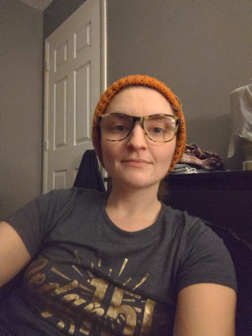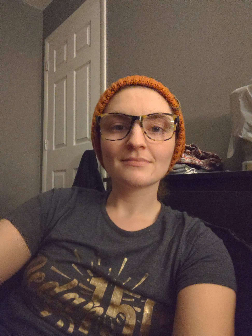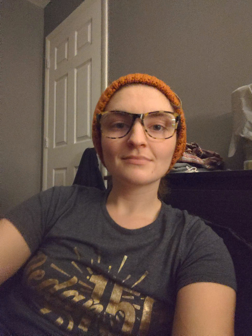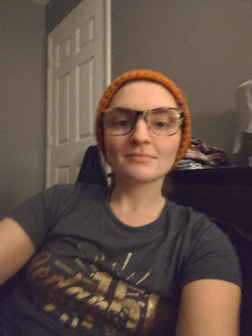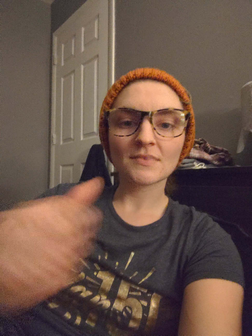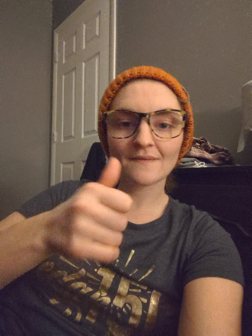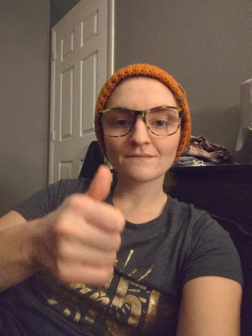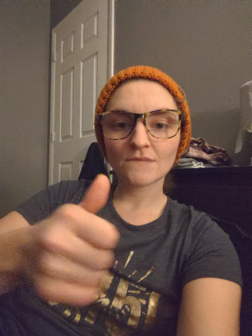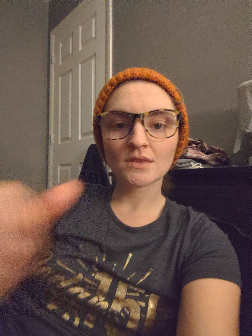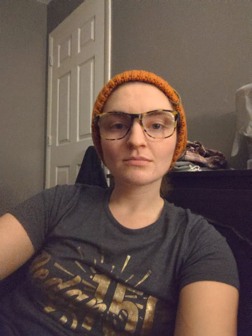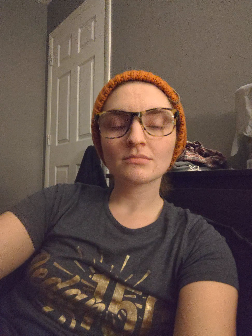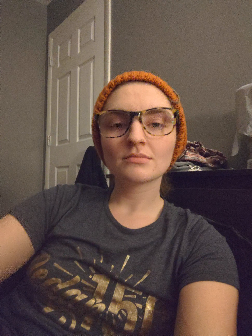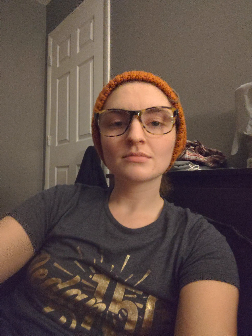yourself